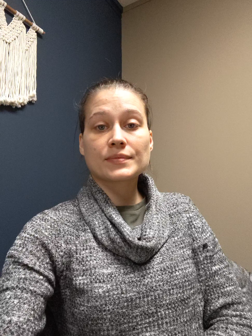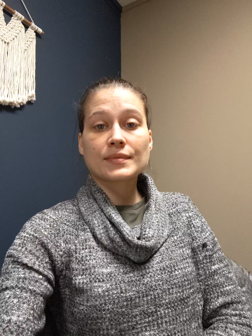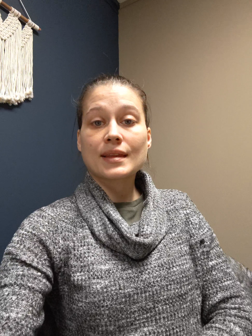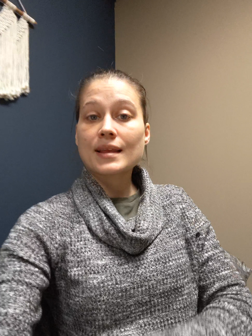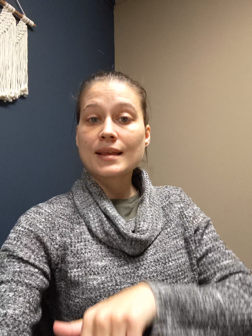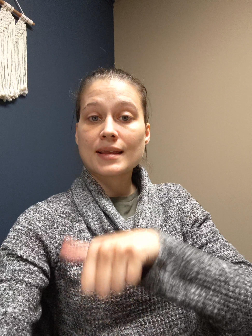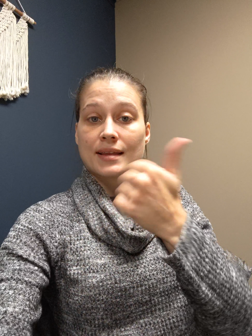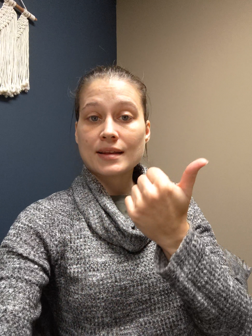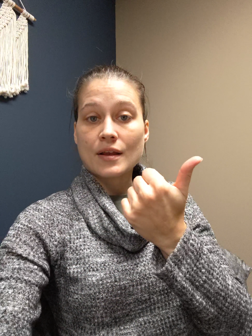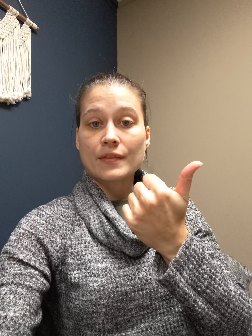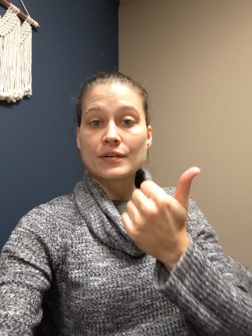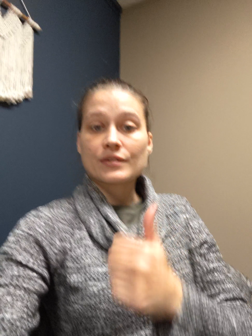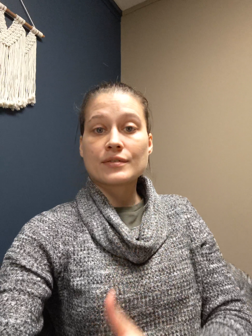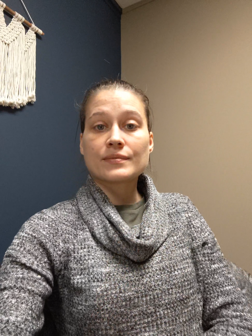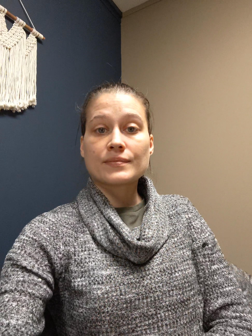another